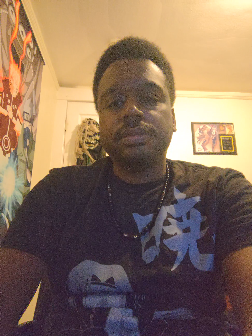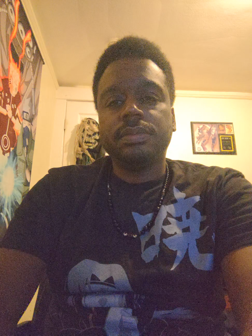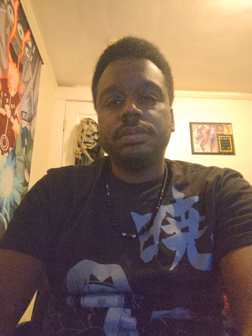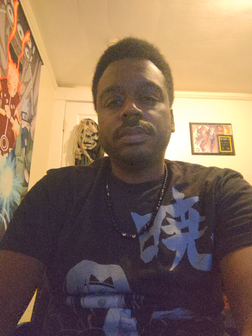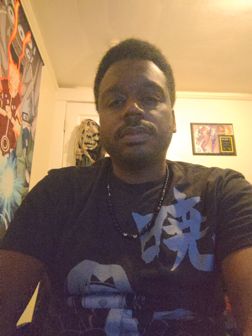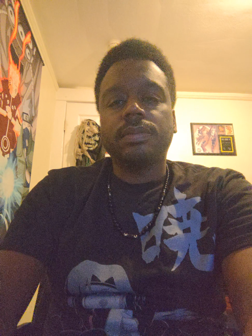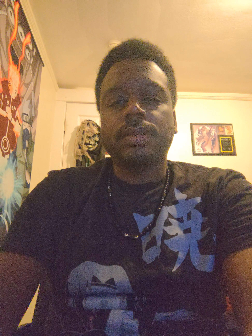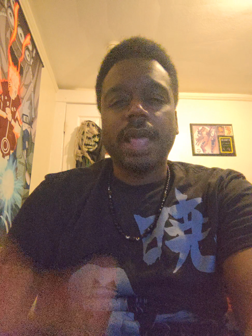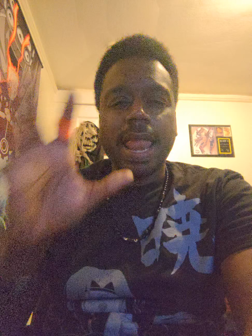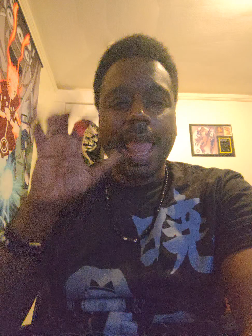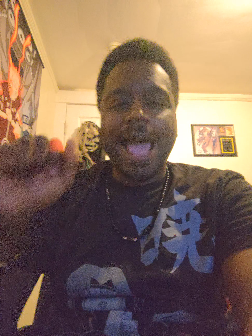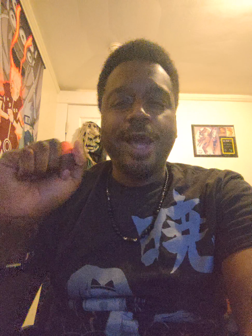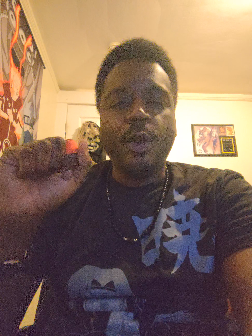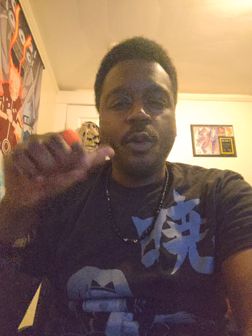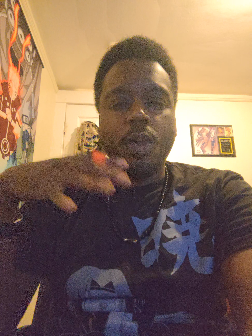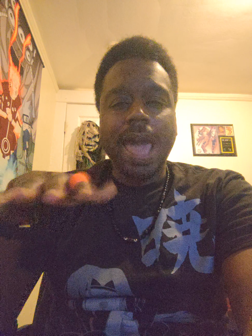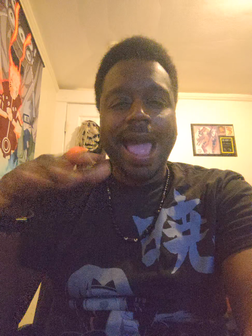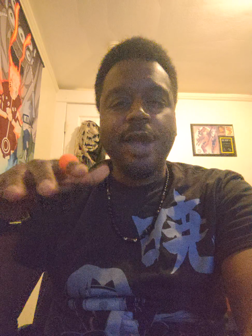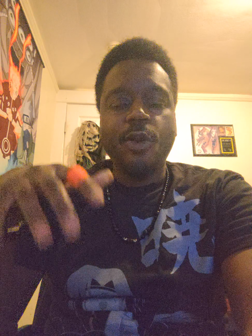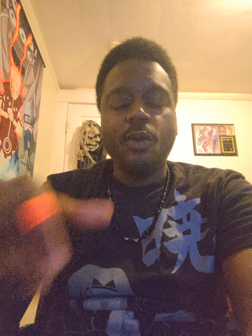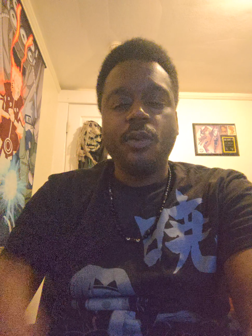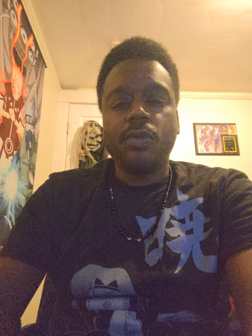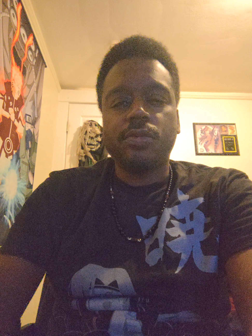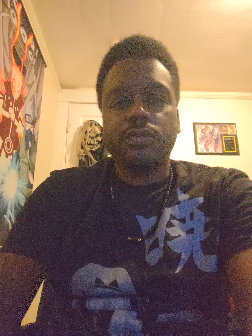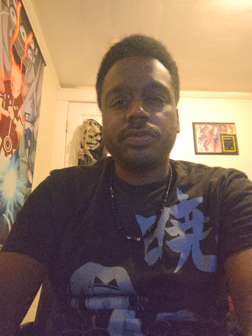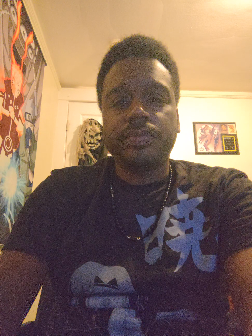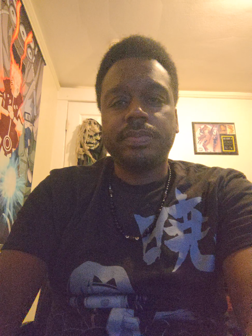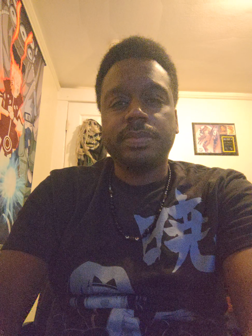loud